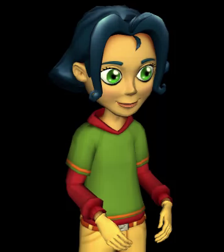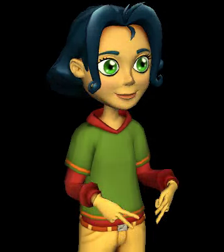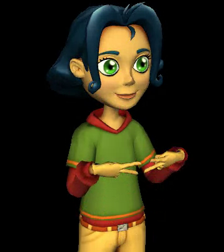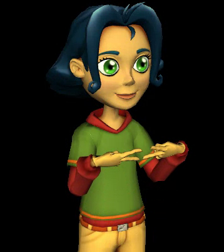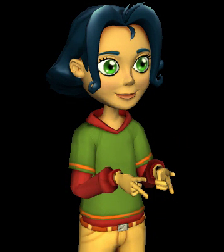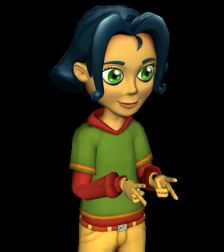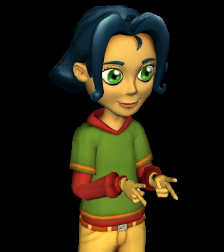تفويض